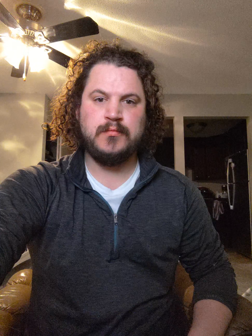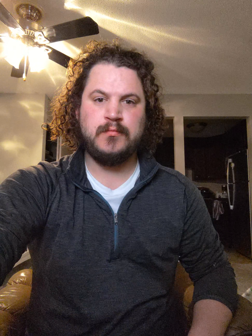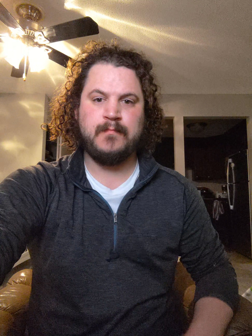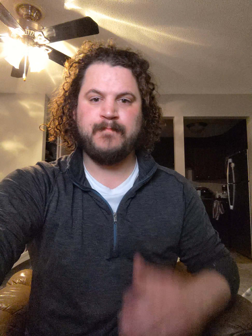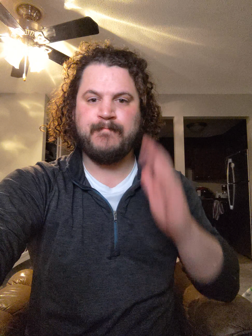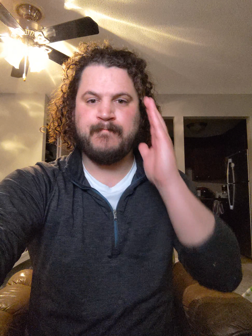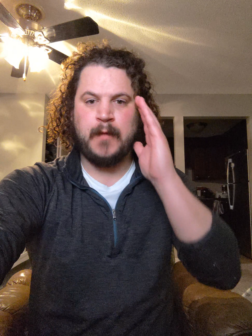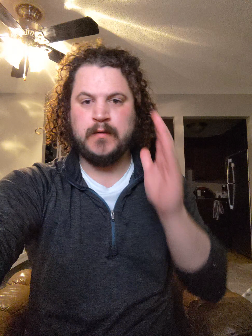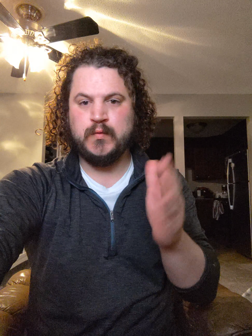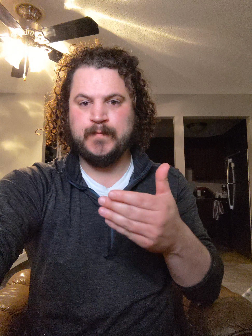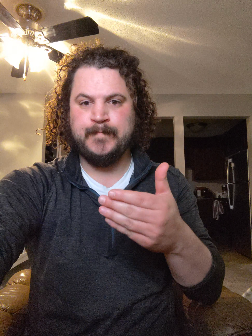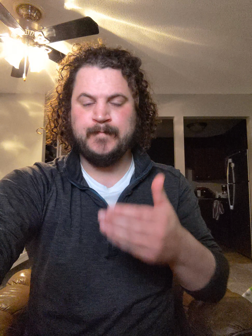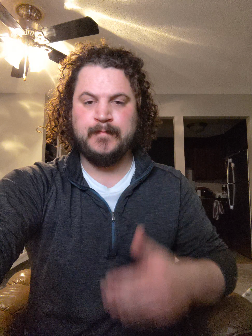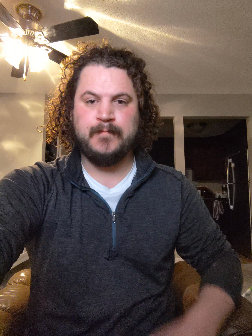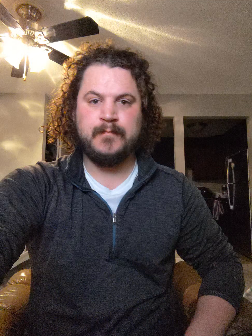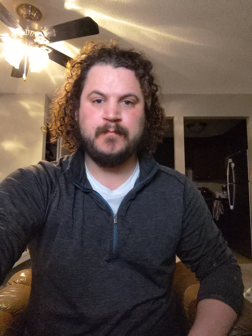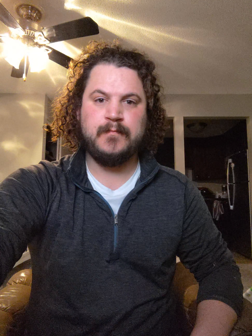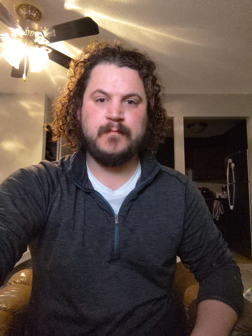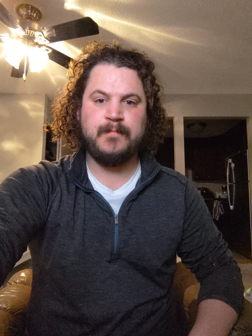bedroom